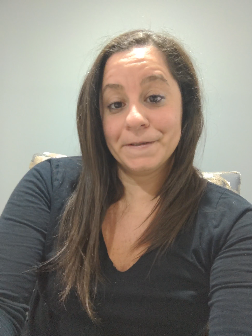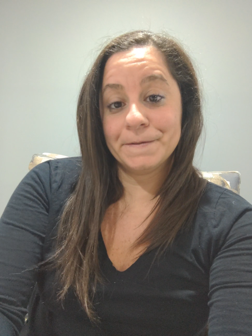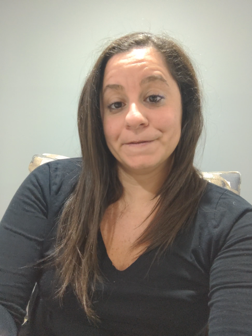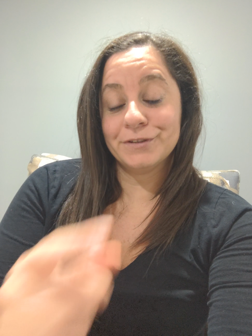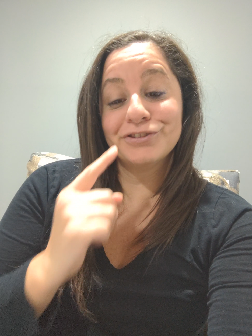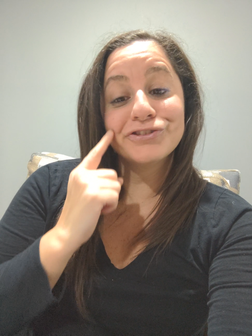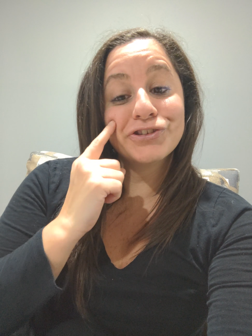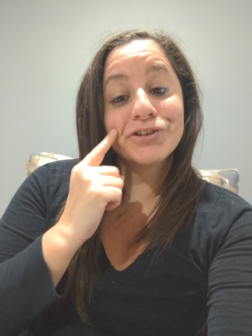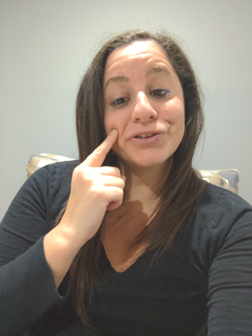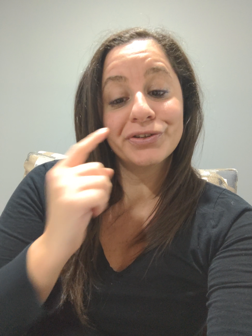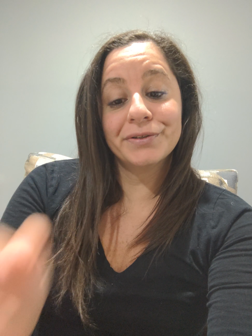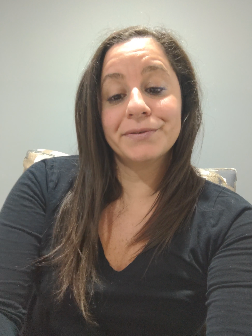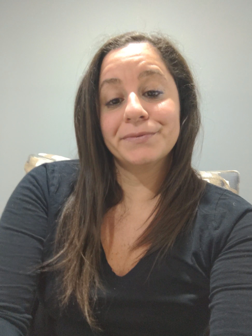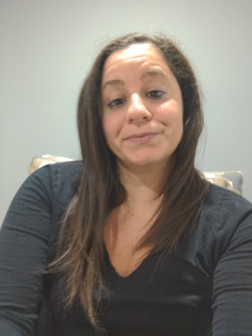cheek